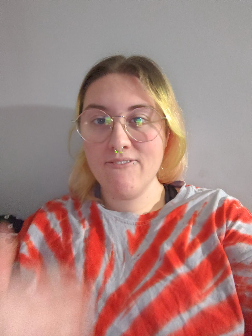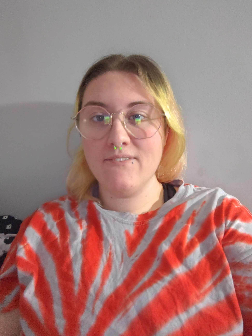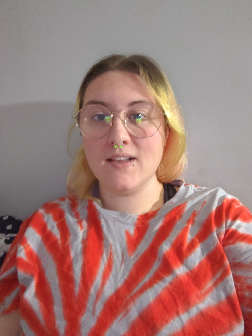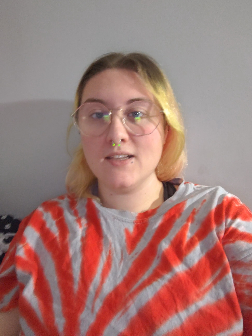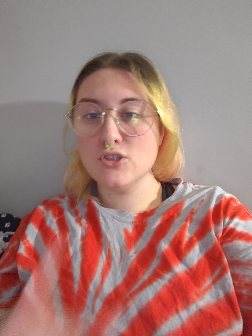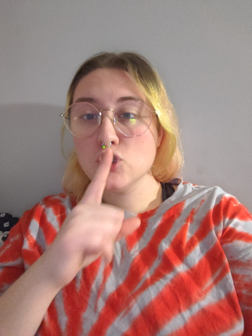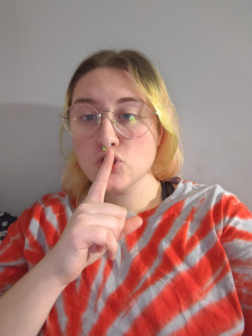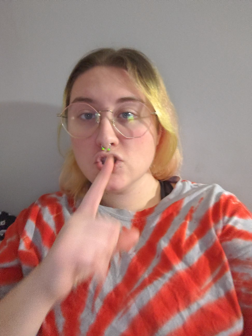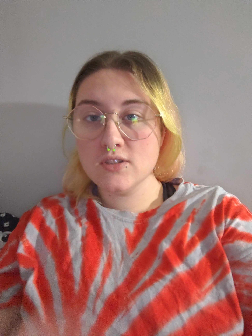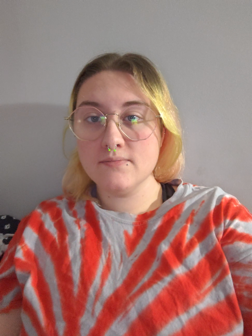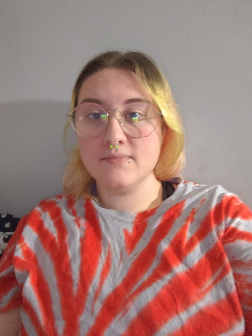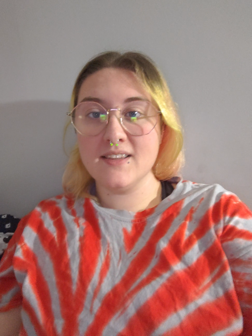shhh